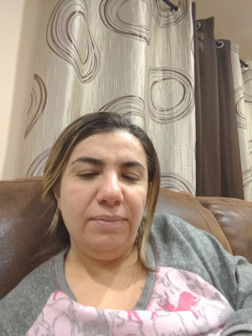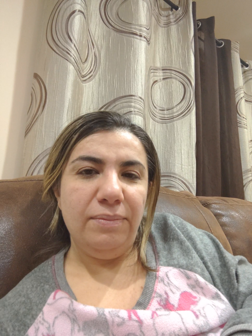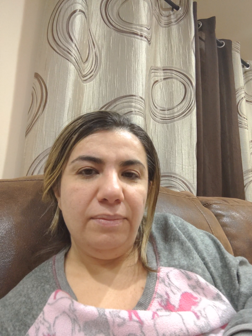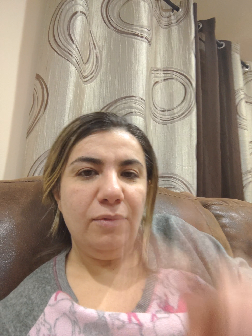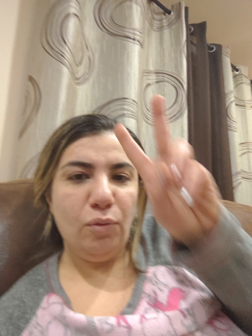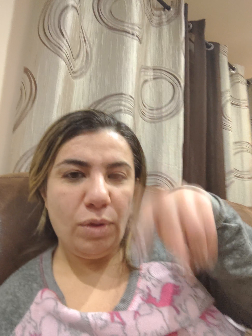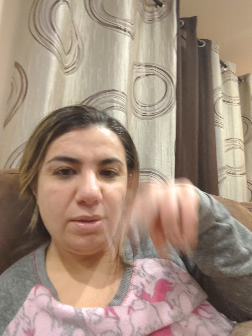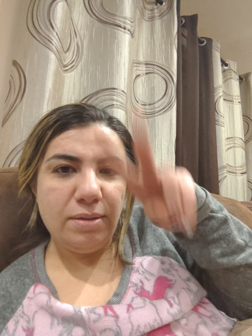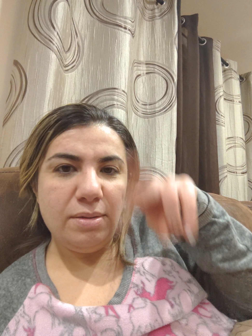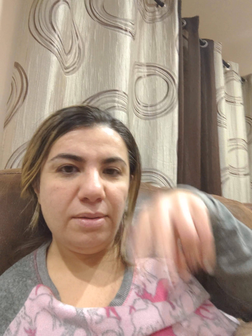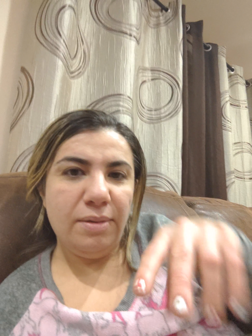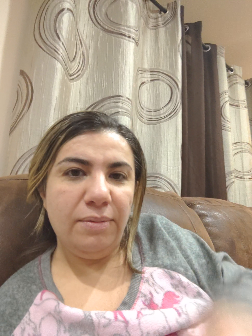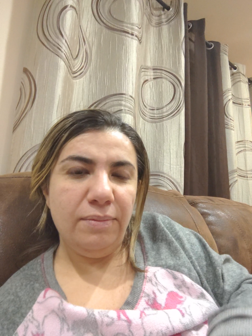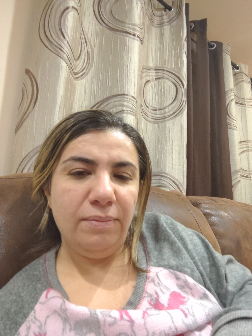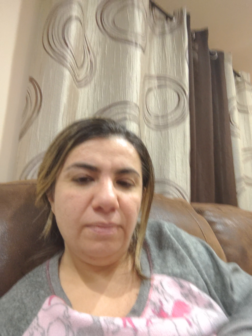read